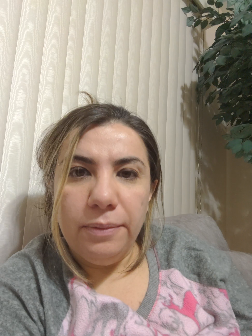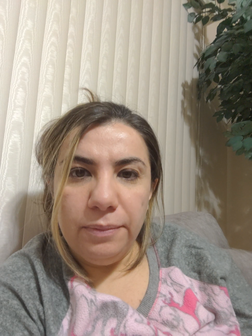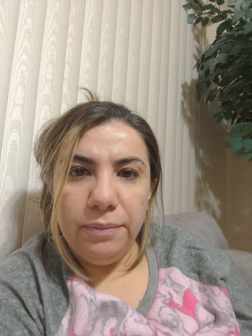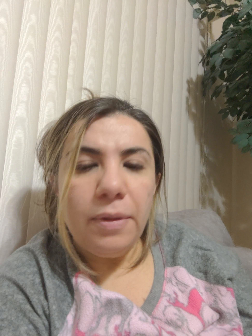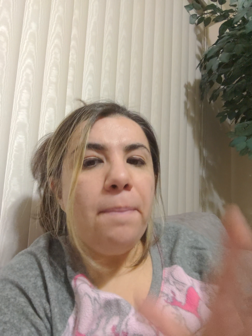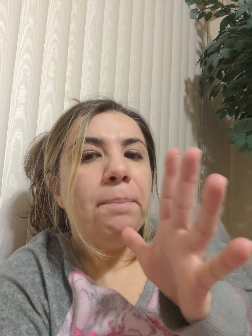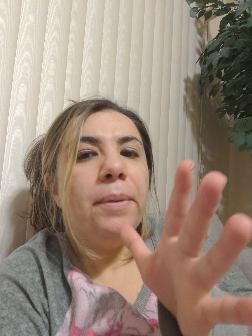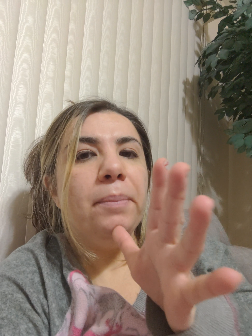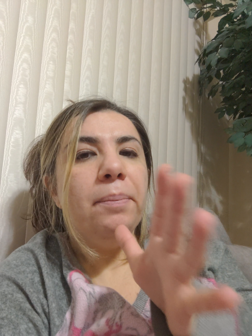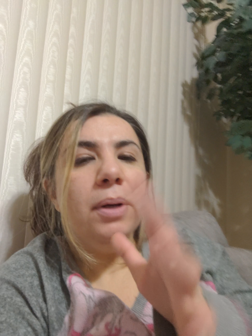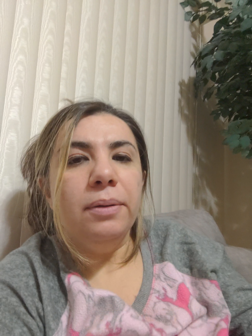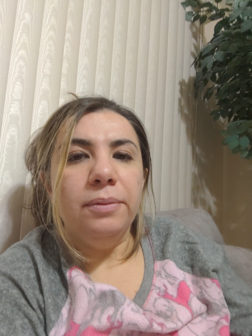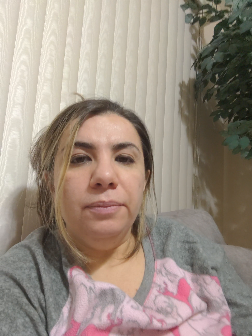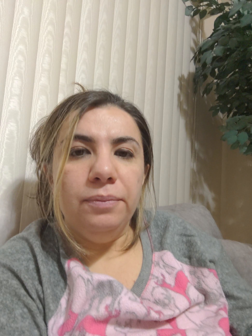mom